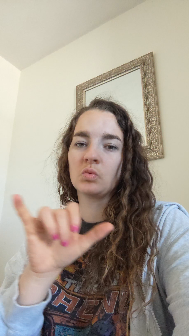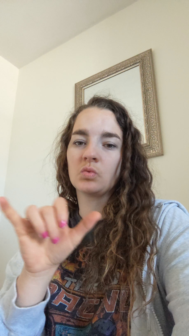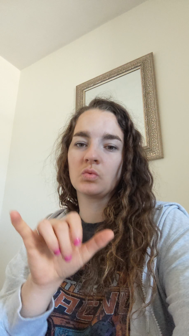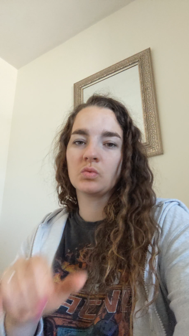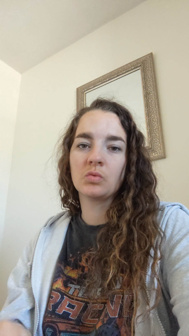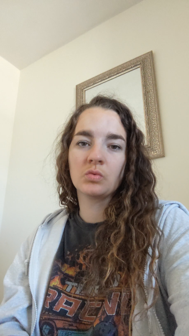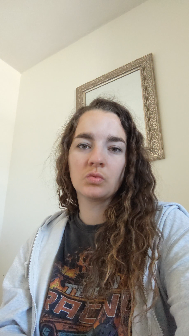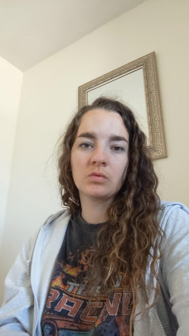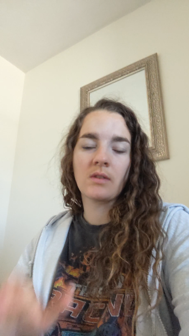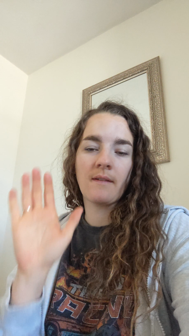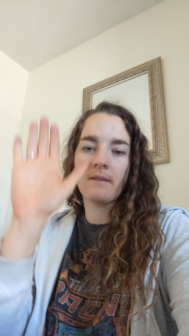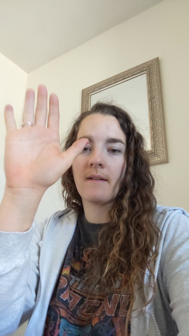give me five